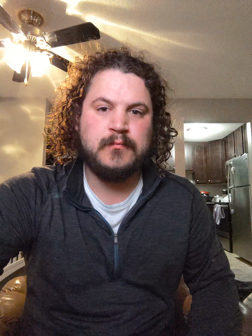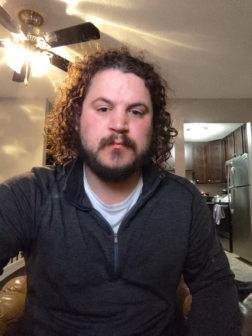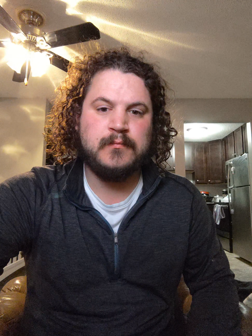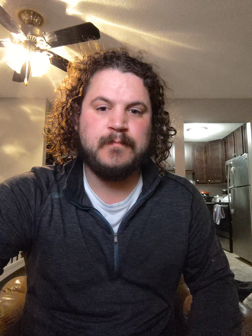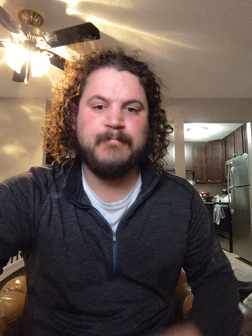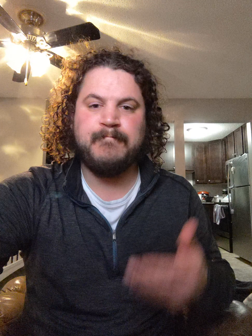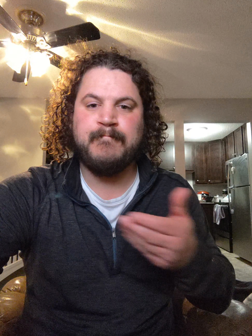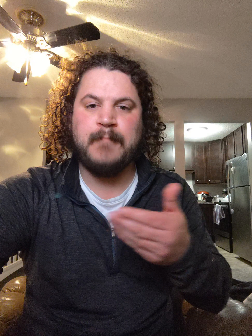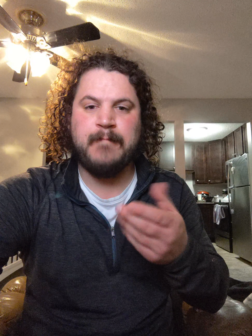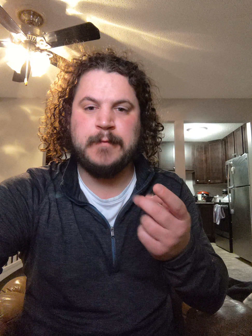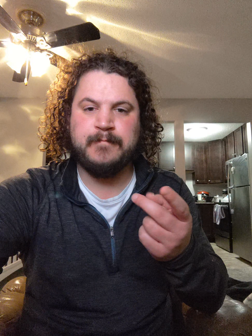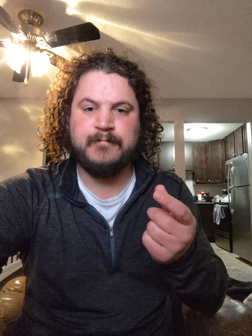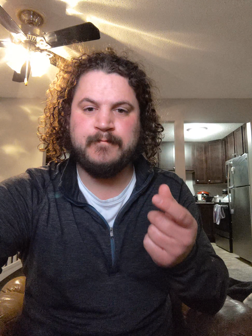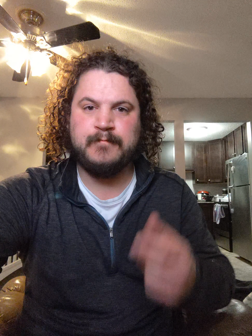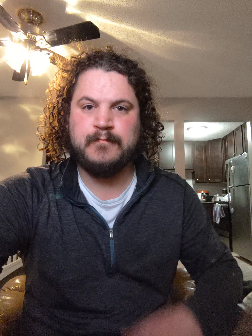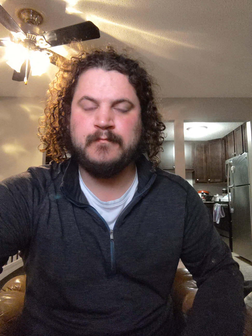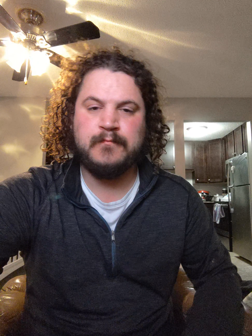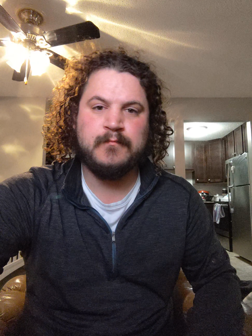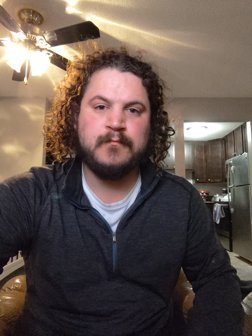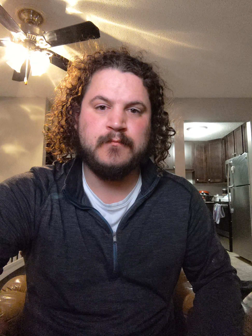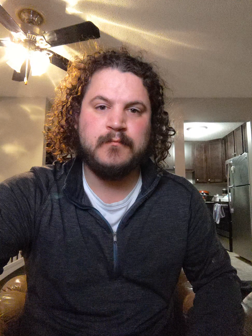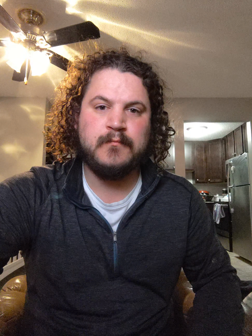puppy